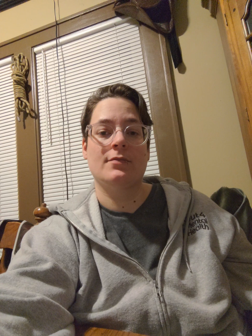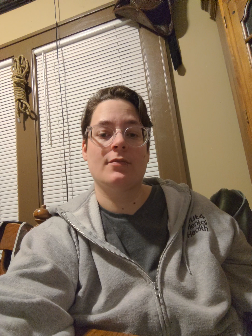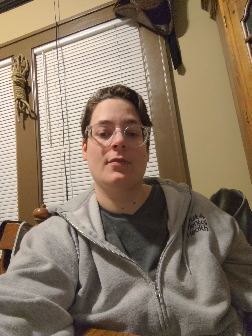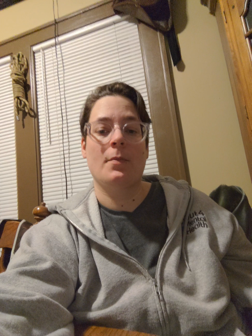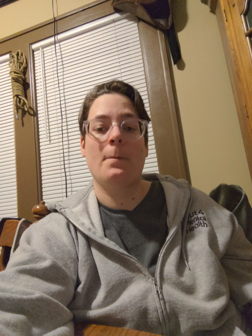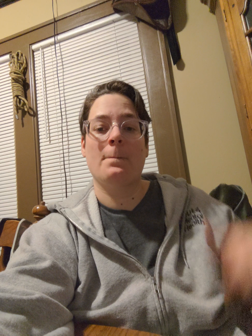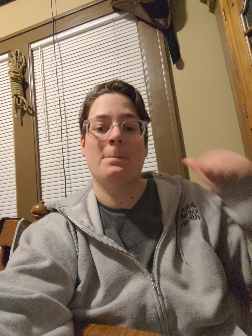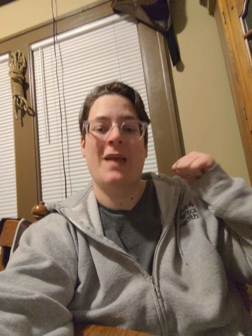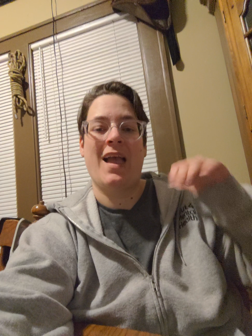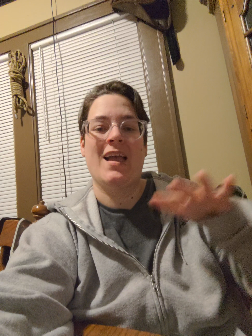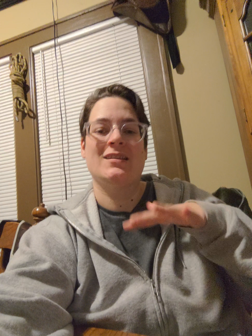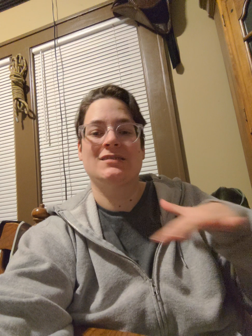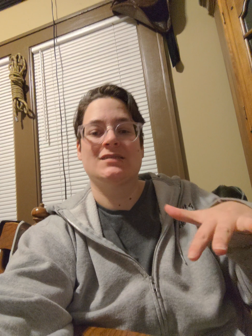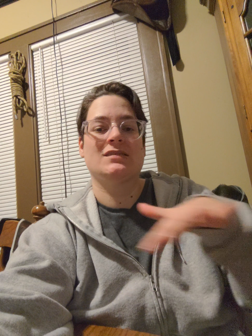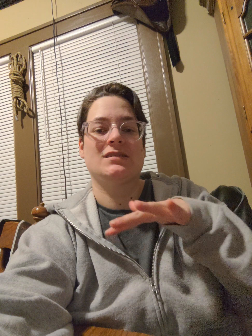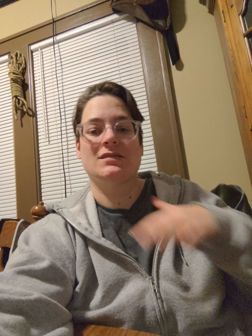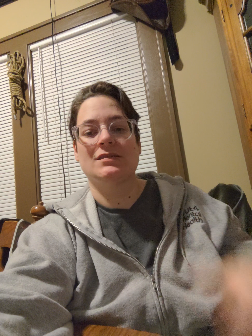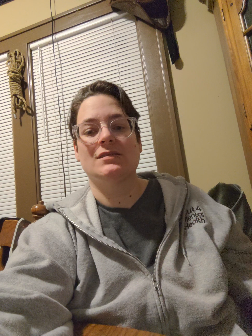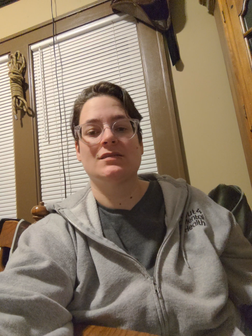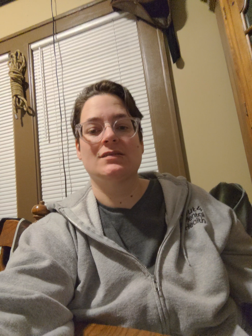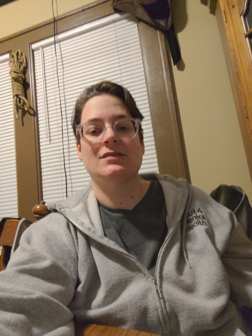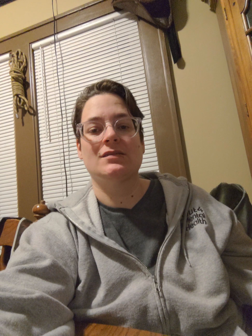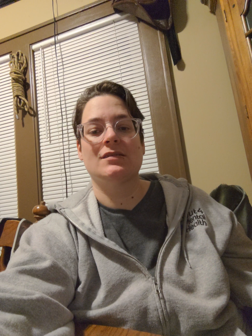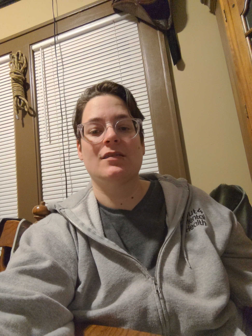backyard